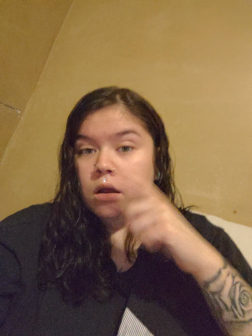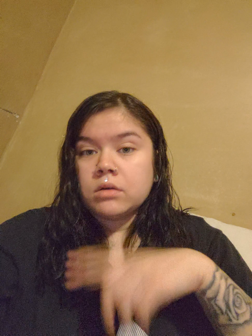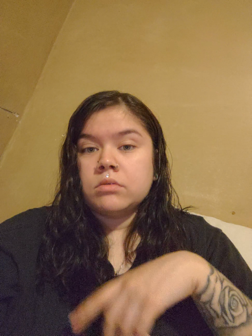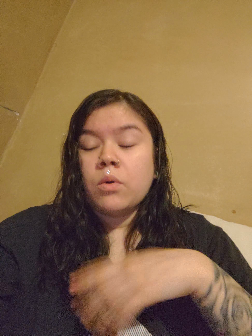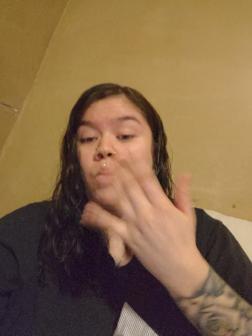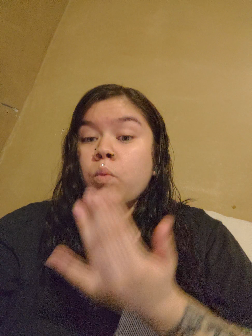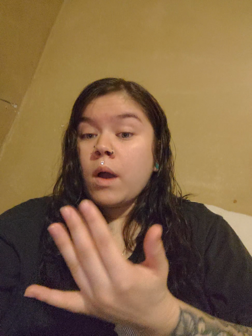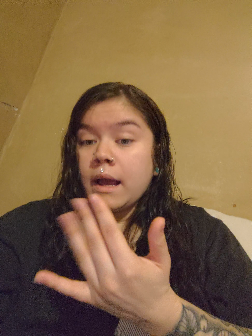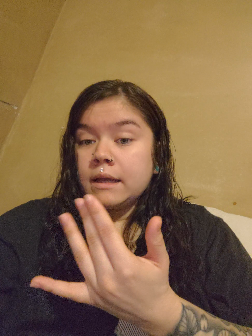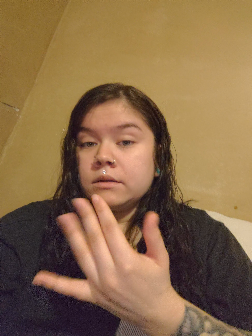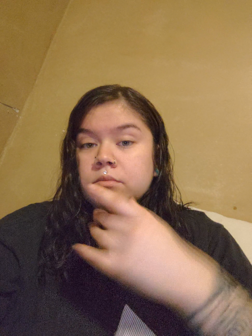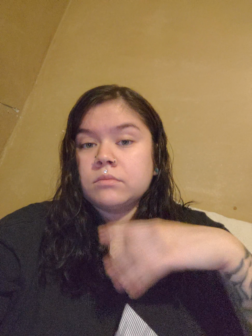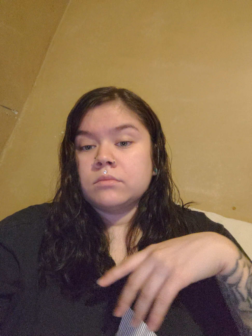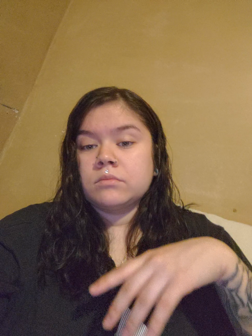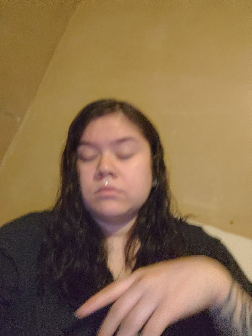wait